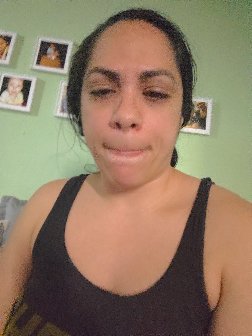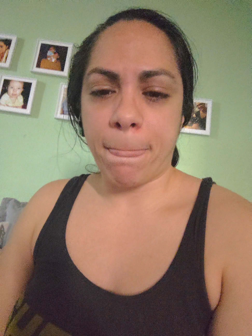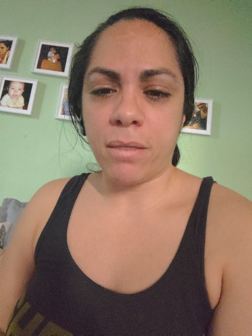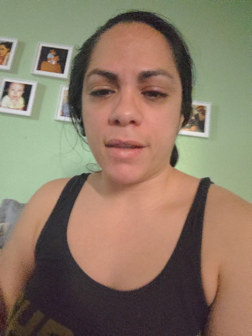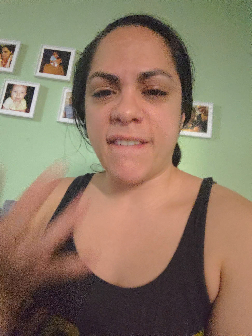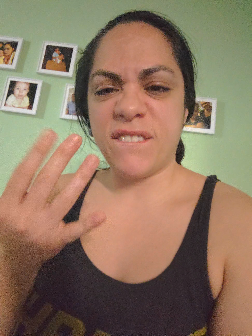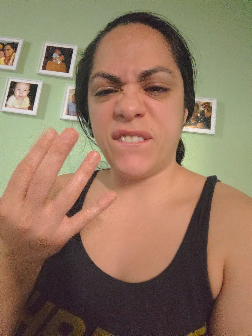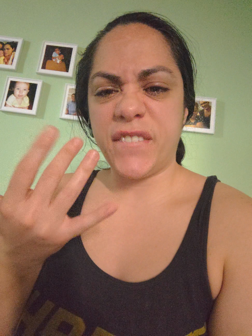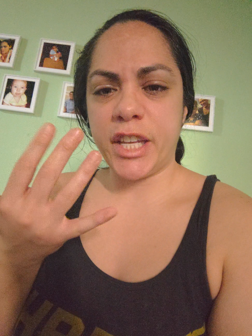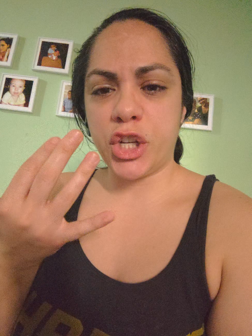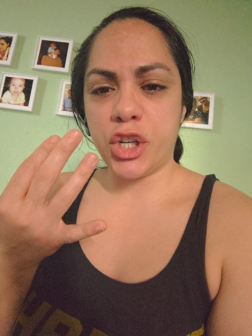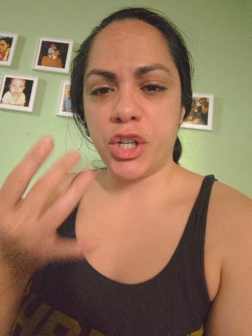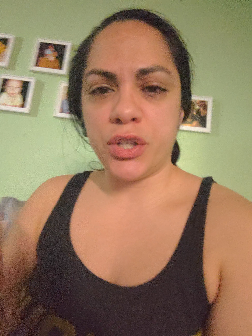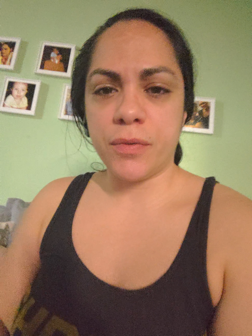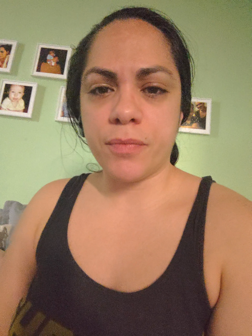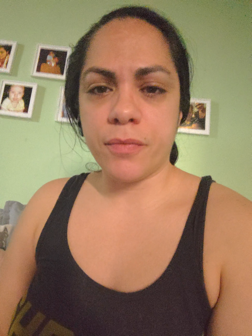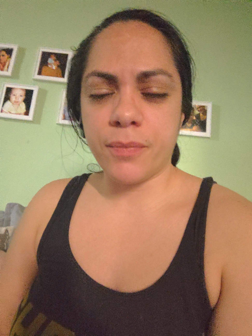finger